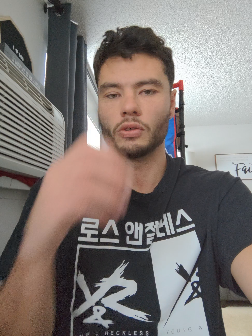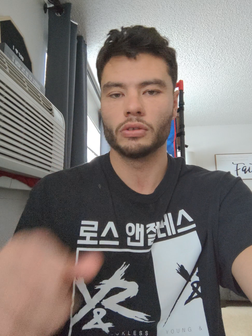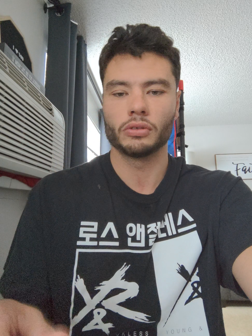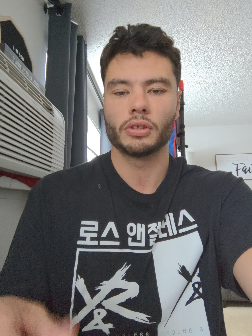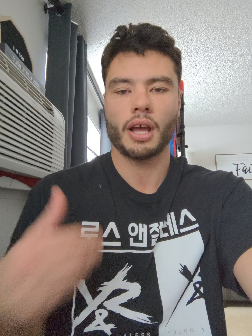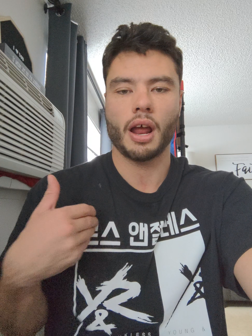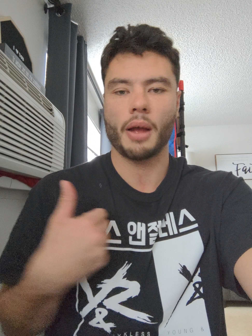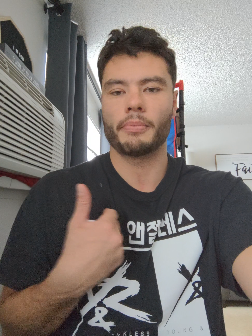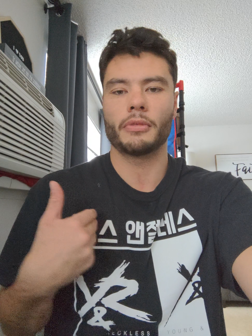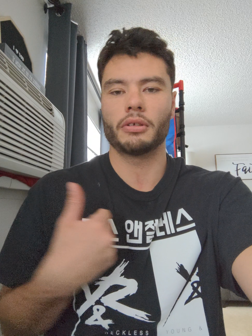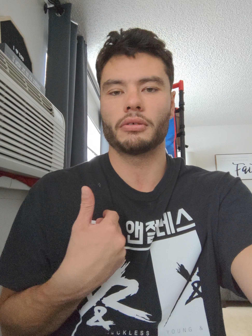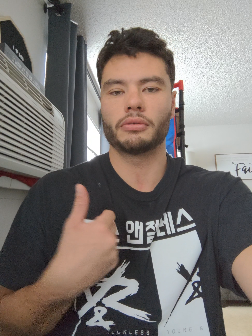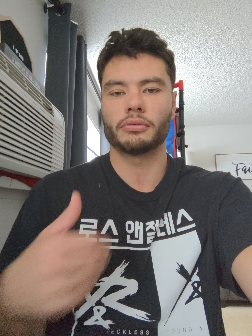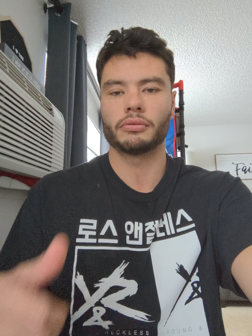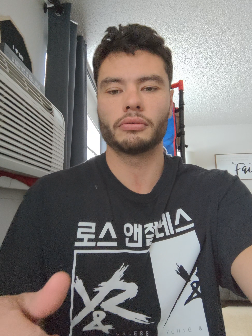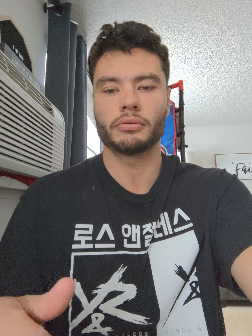animal